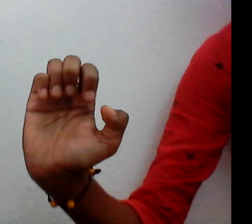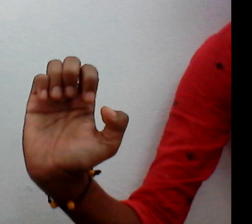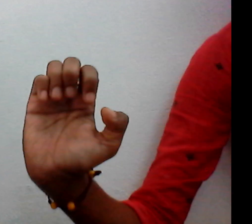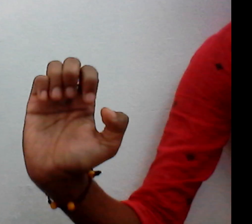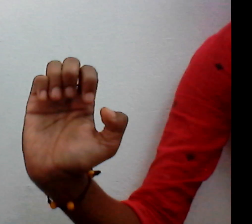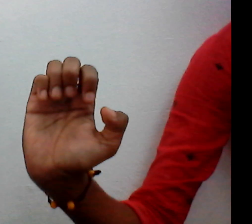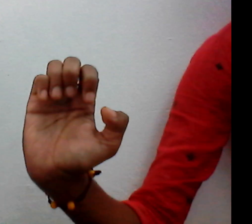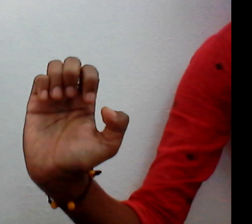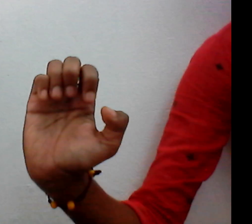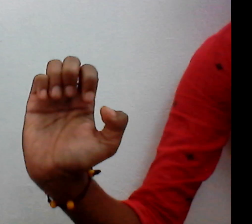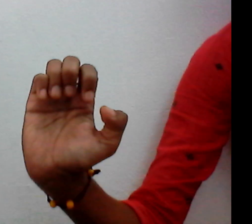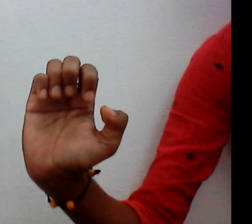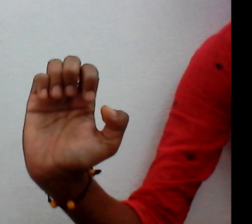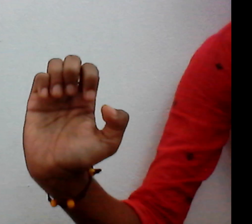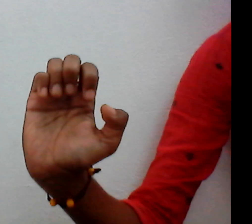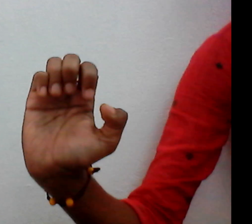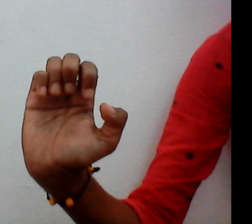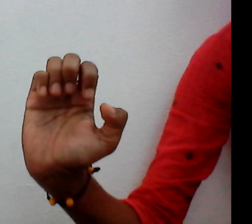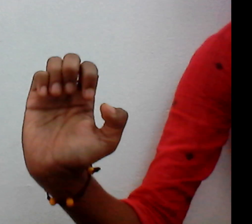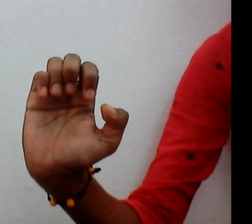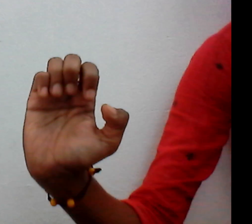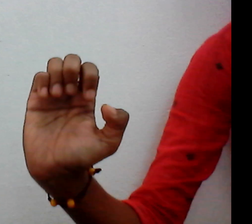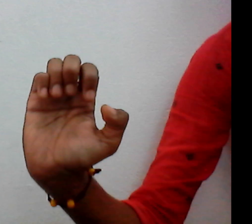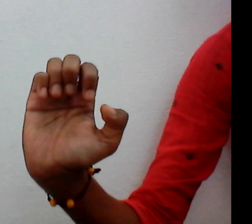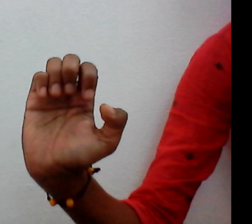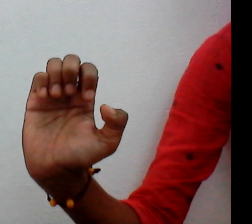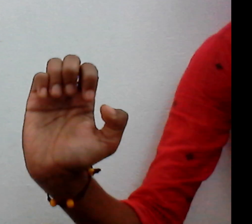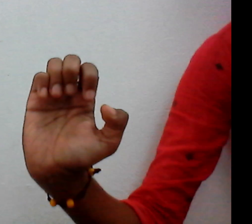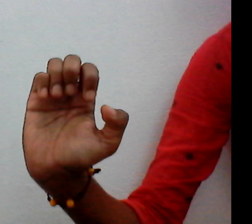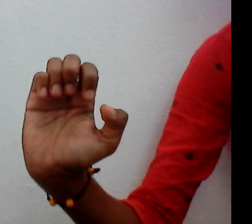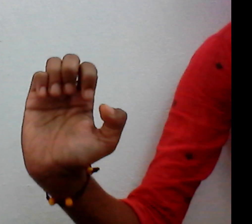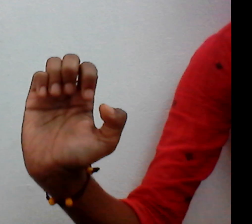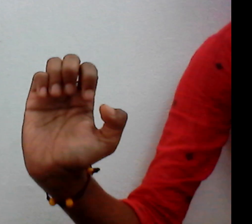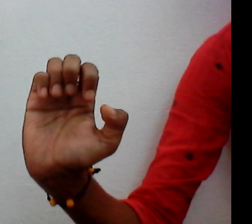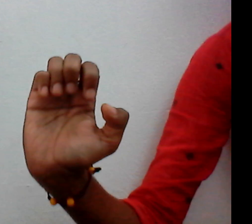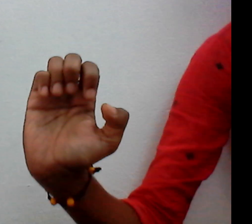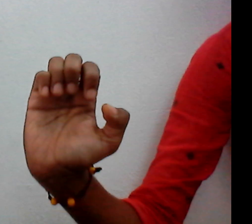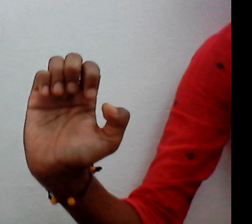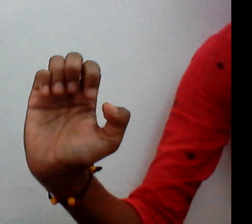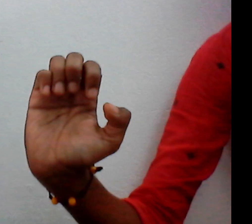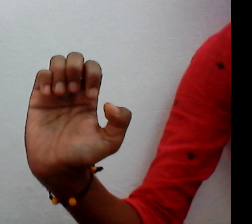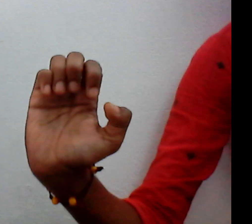ഇ